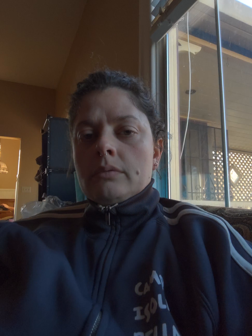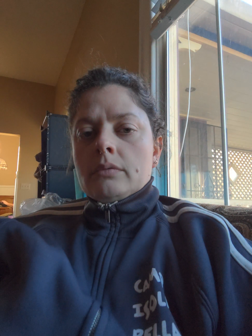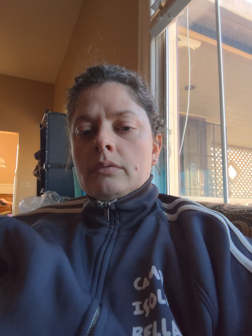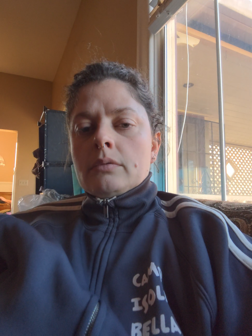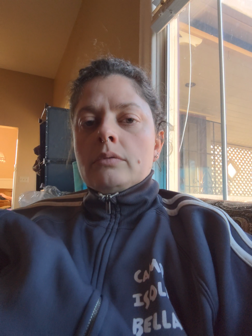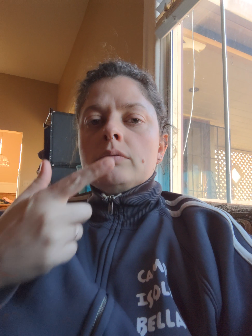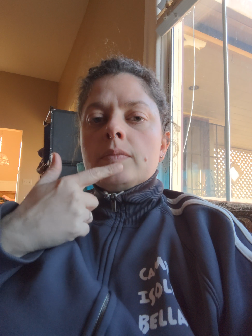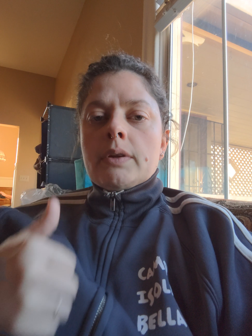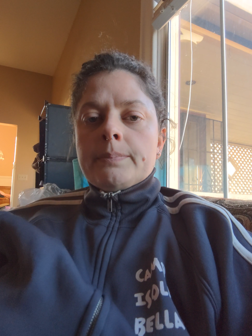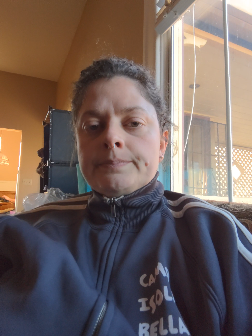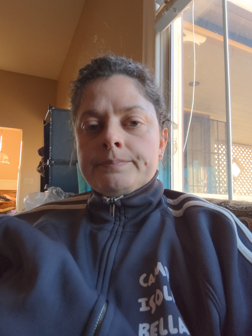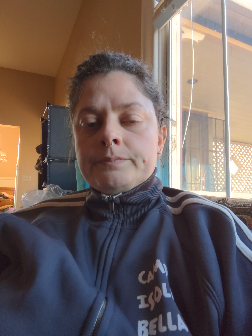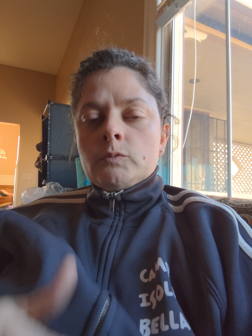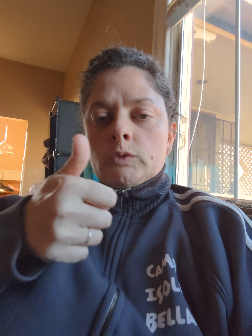red